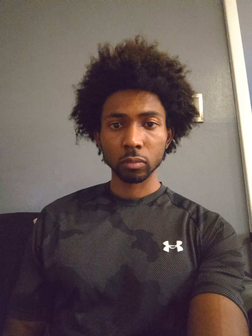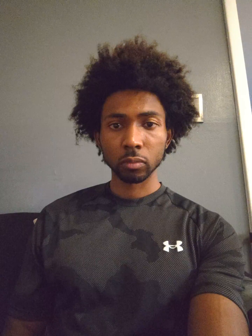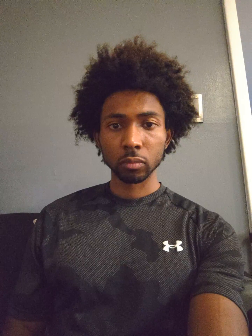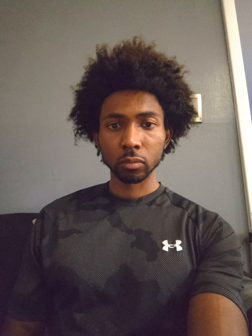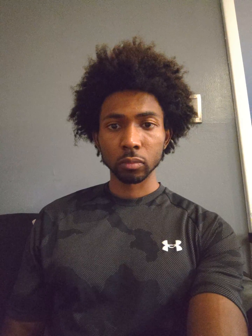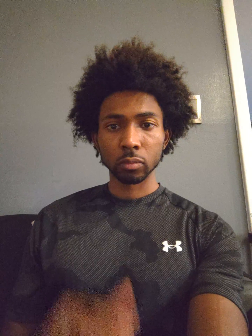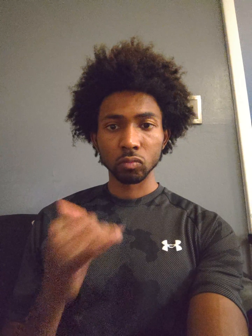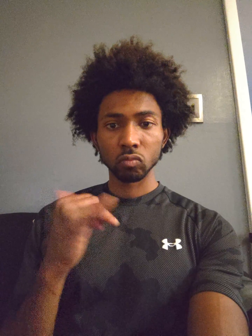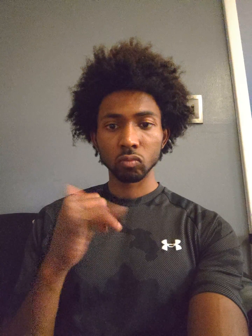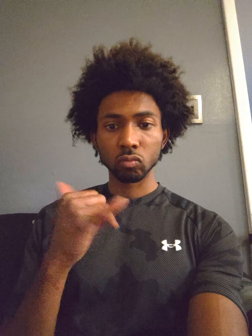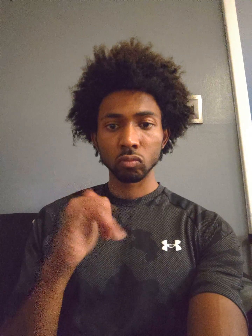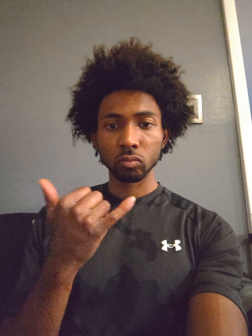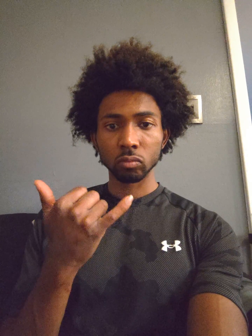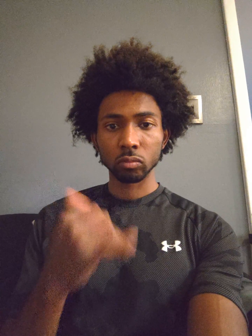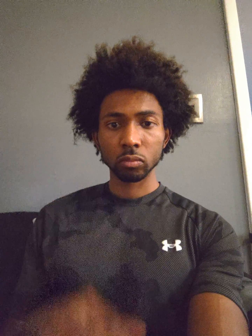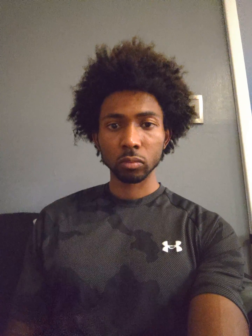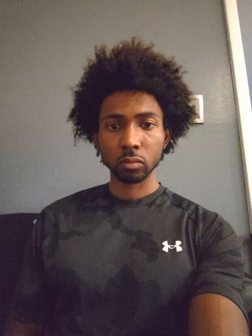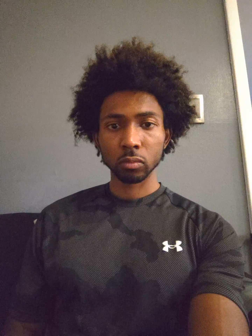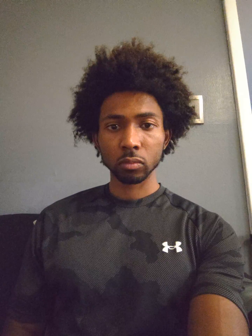play